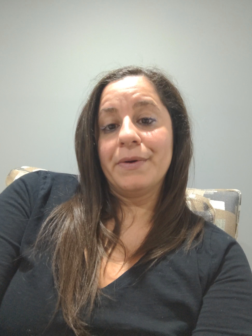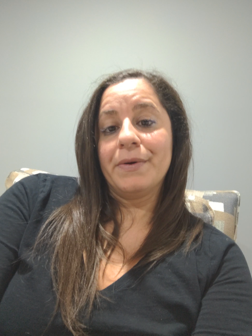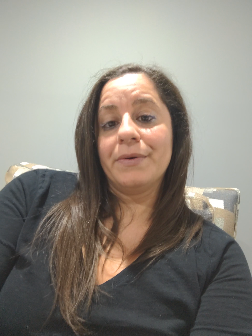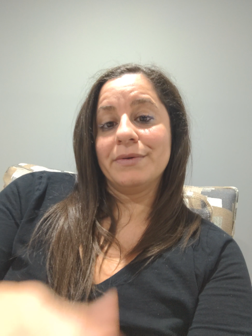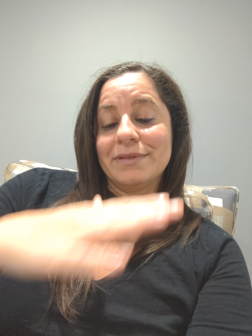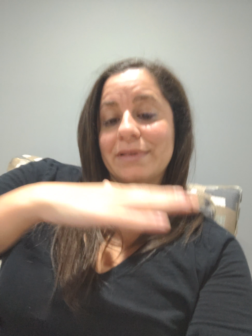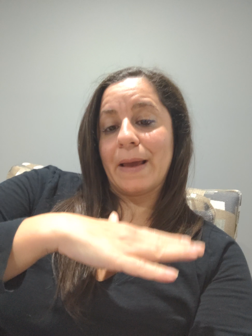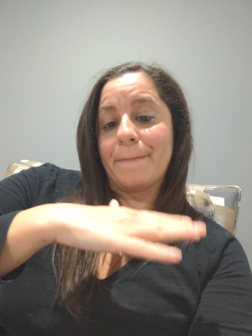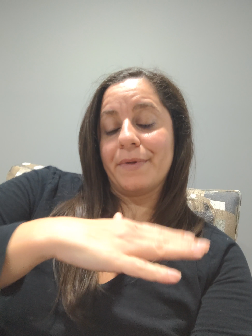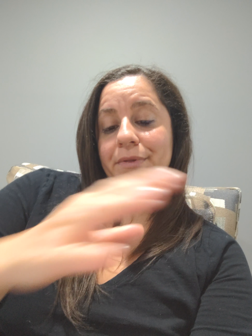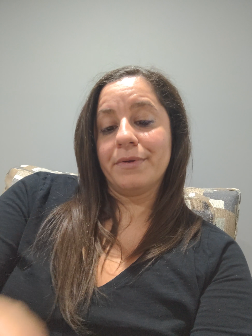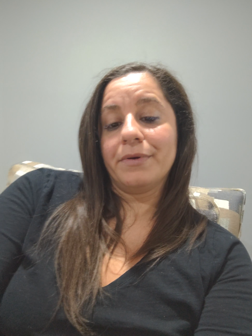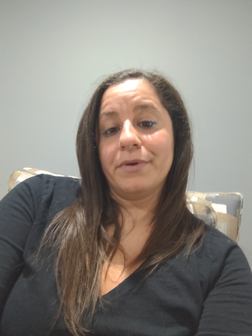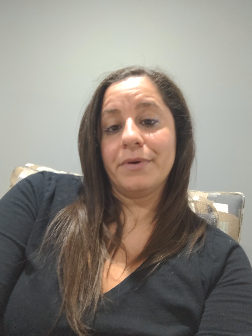table